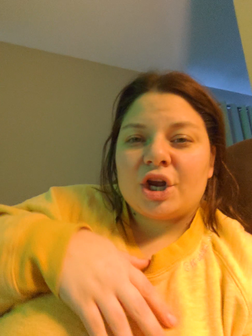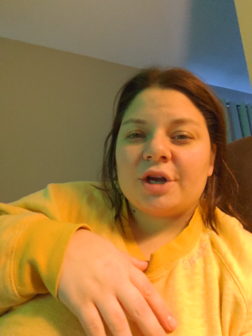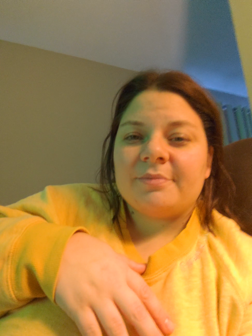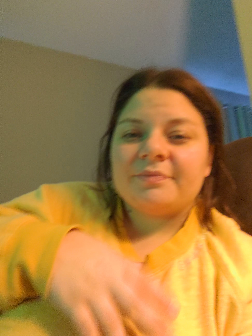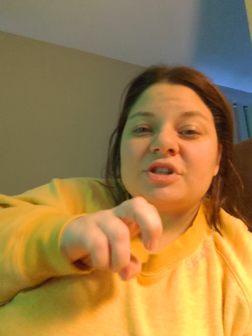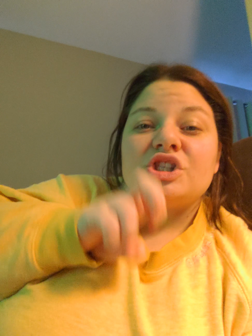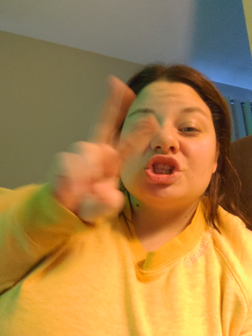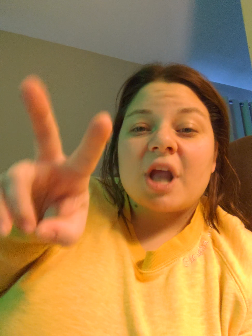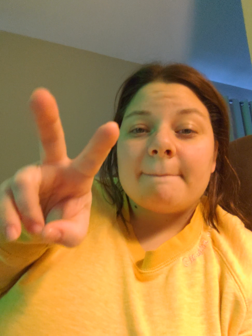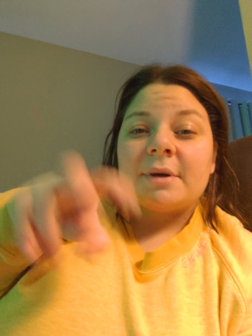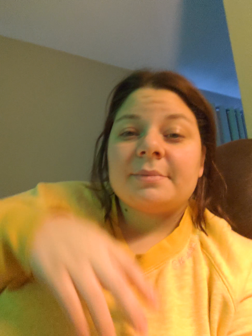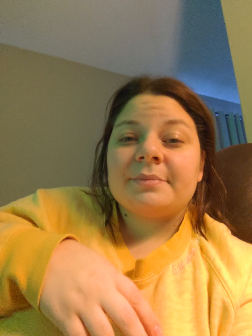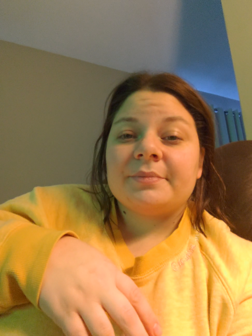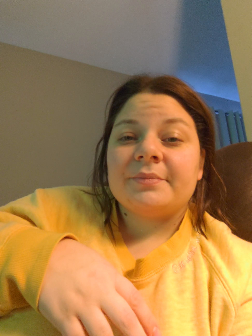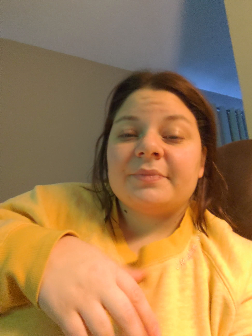jump